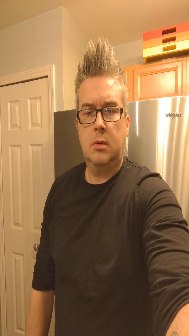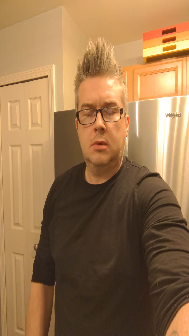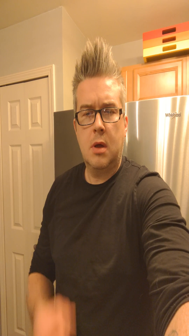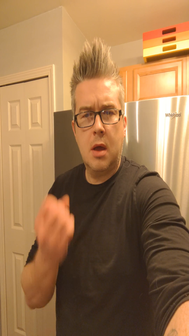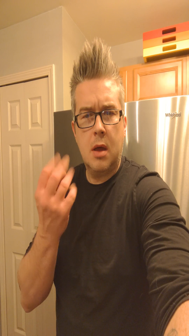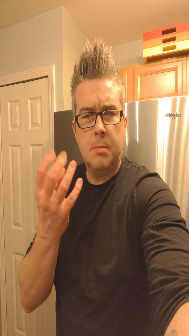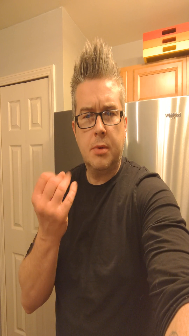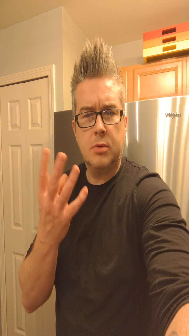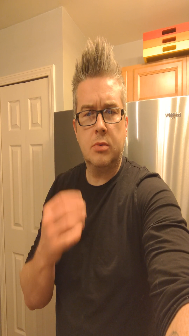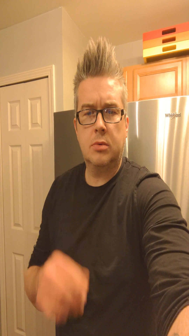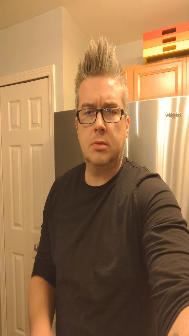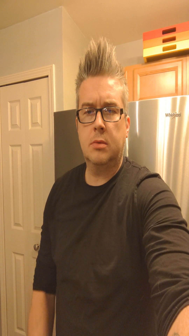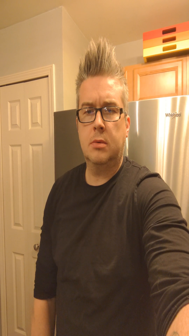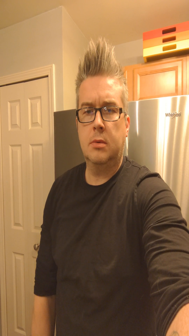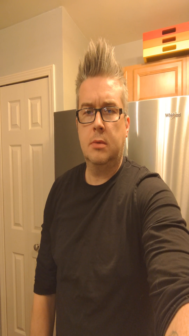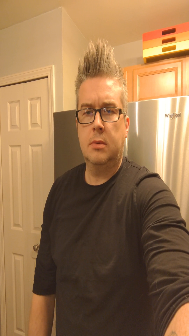many